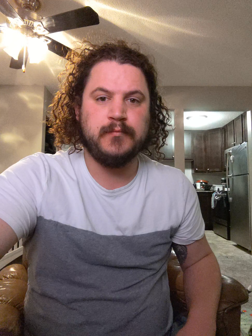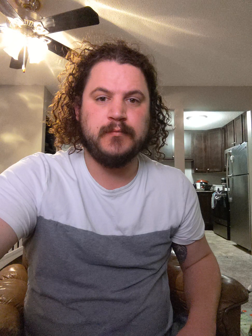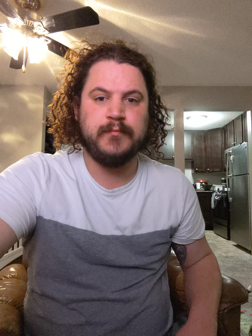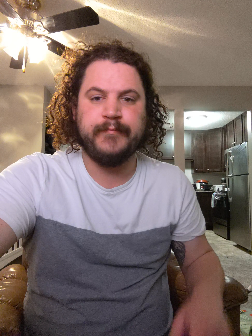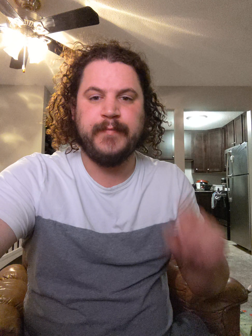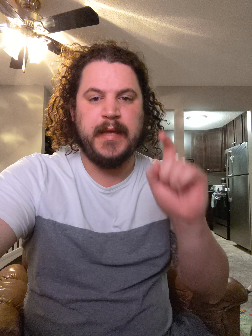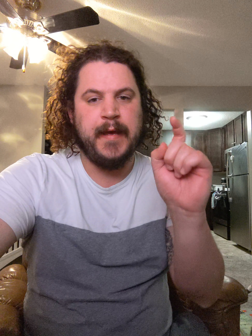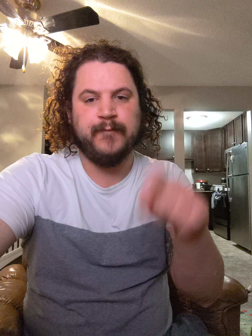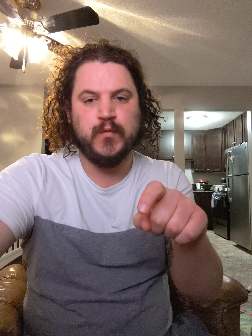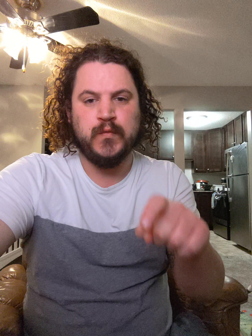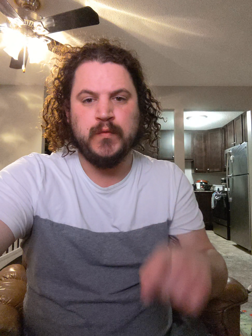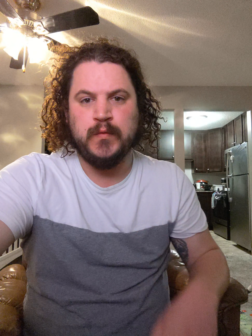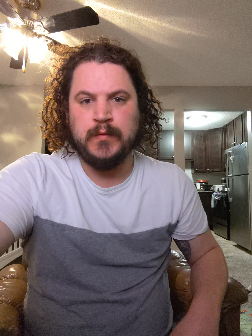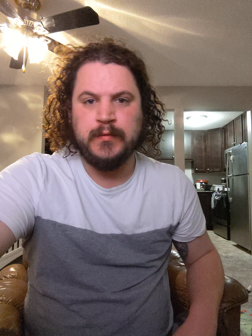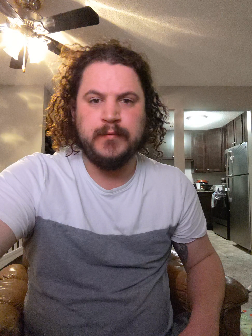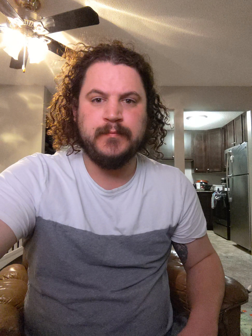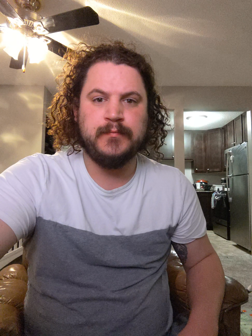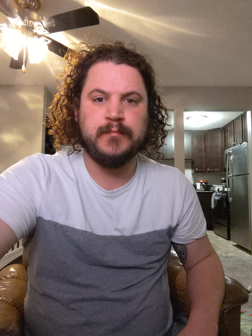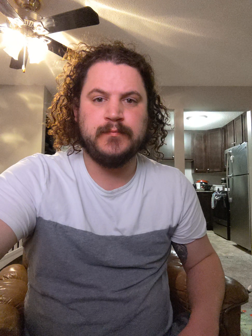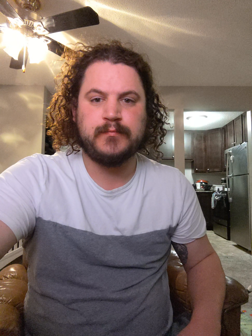have to